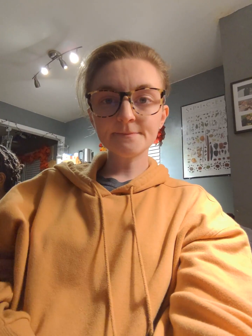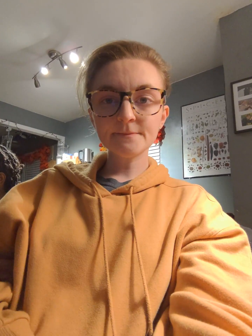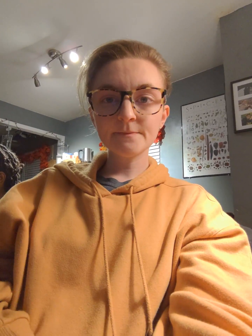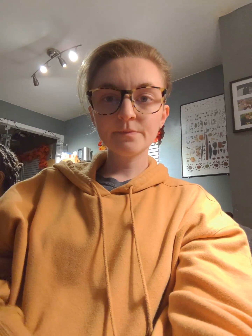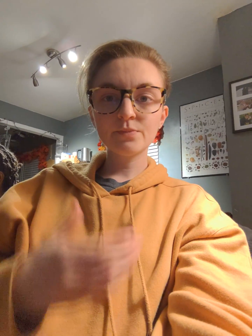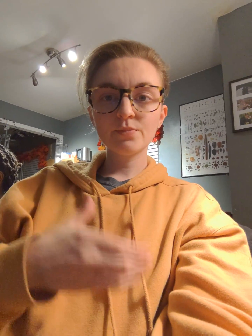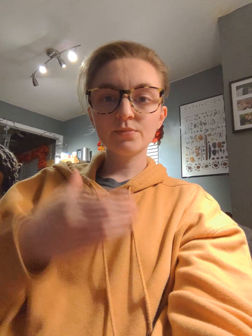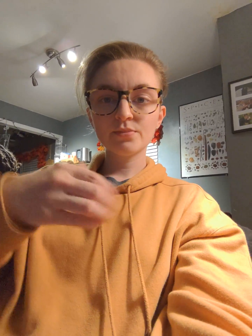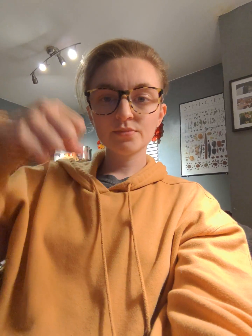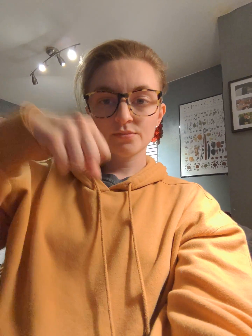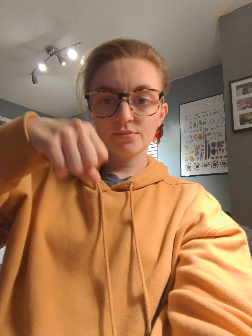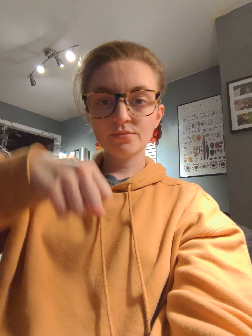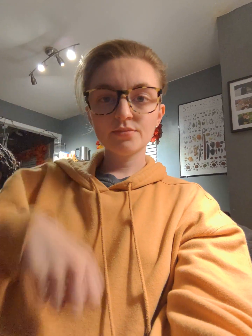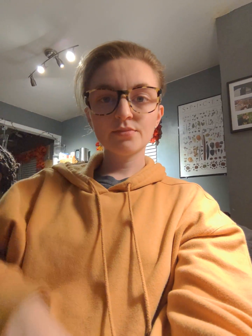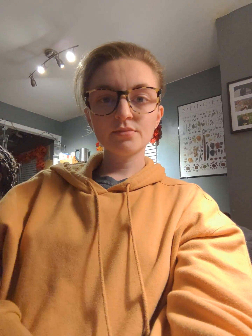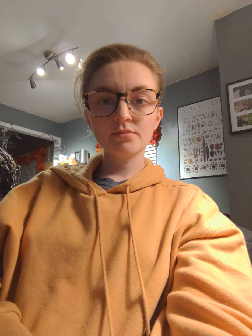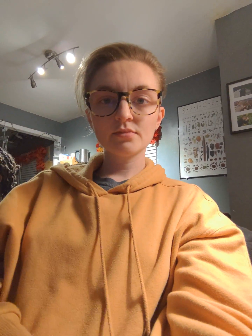bucket